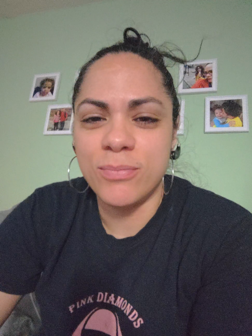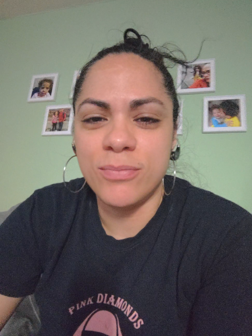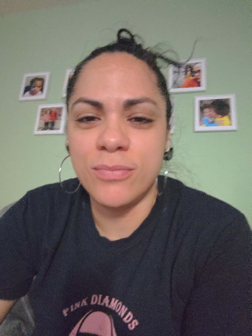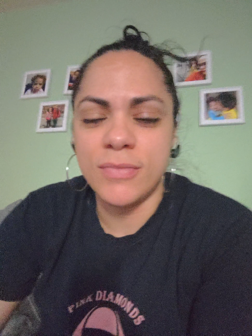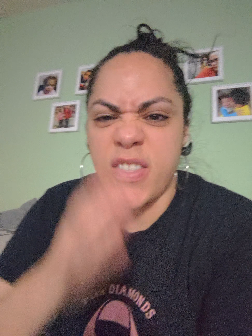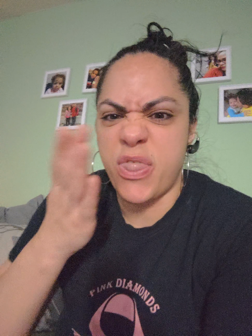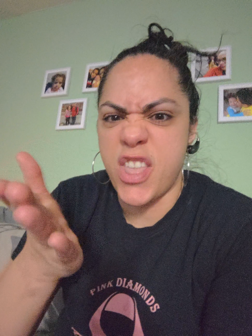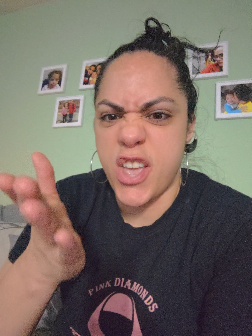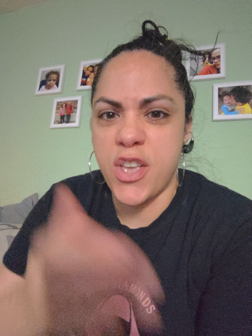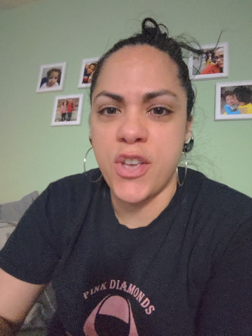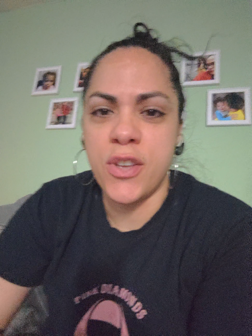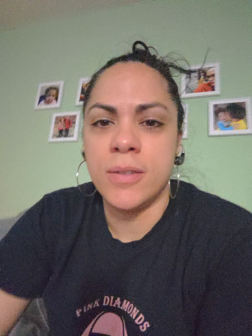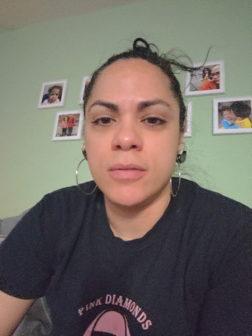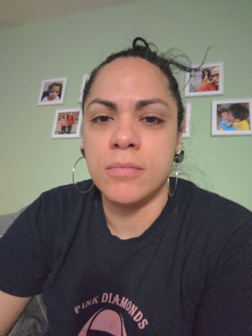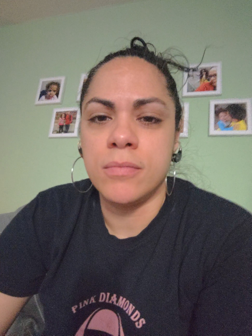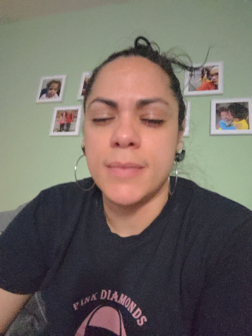there